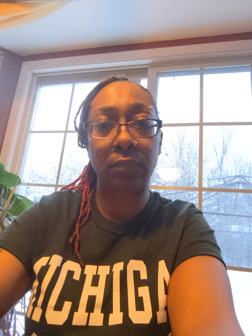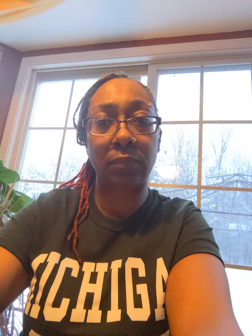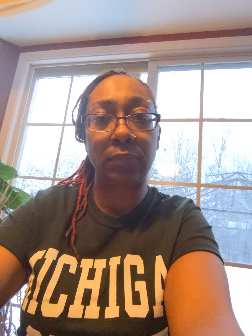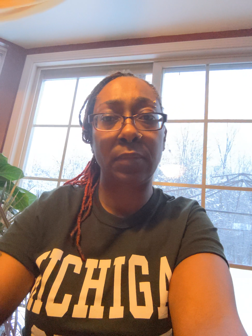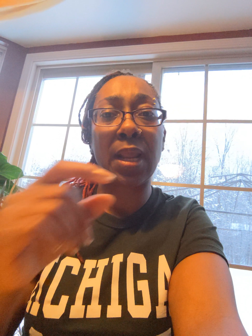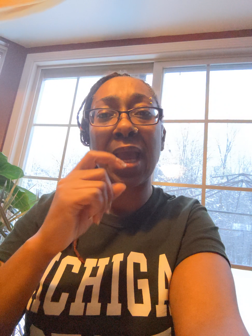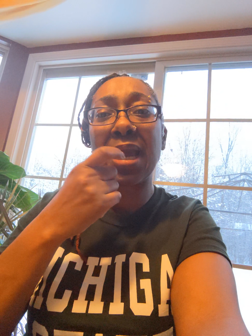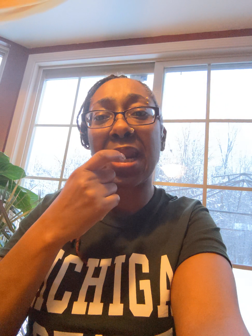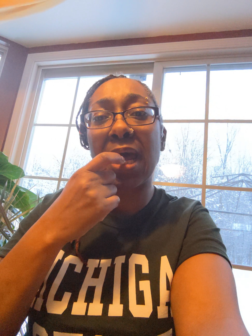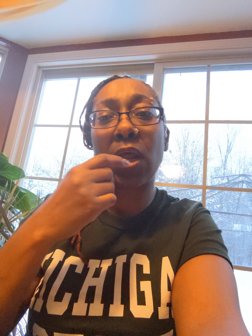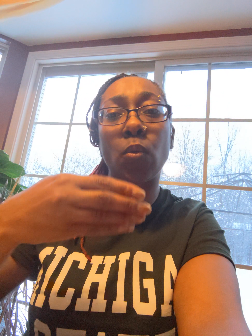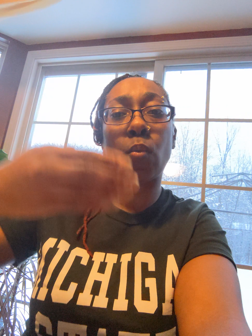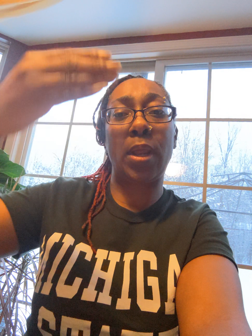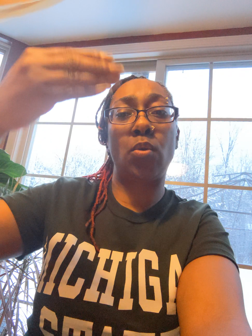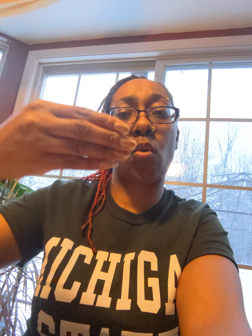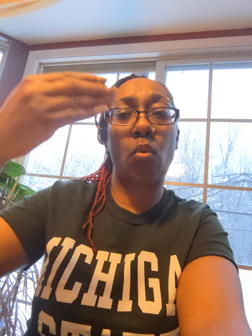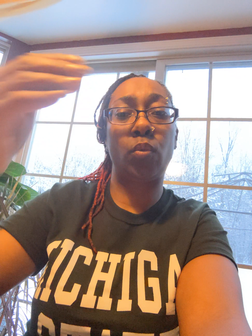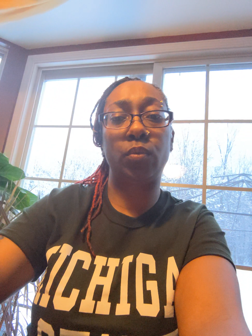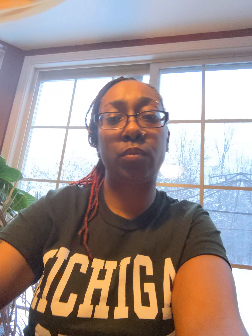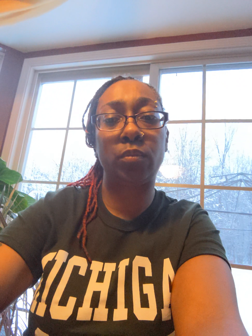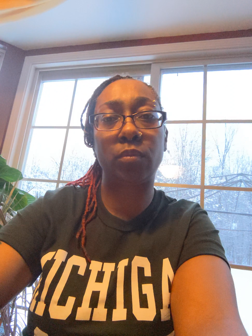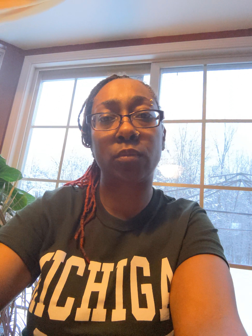window